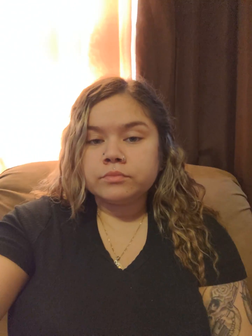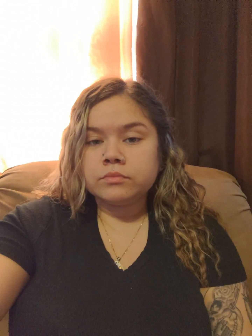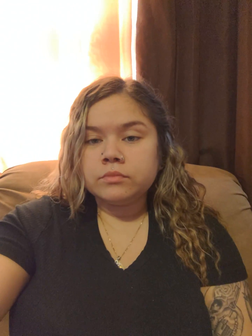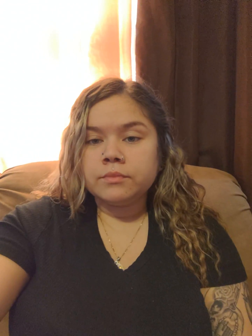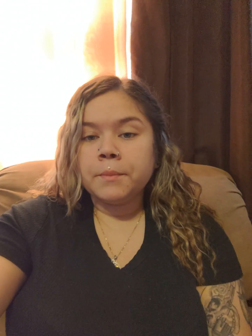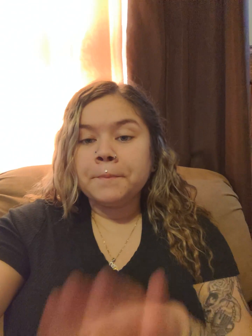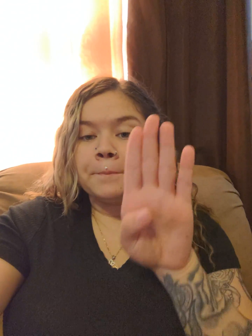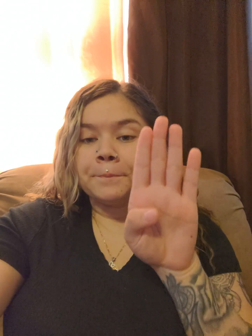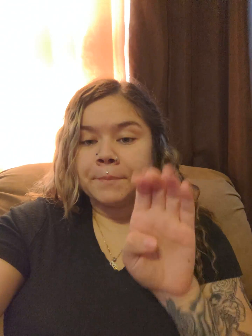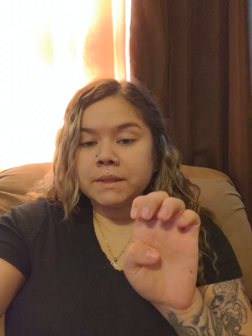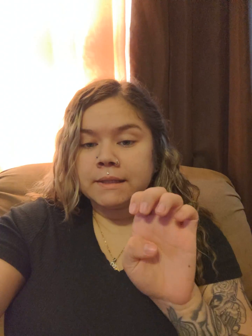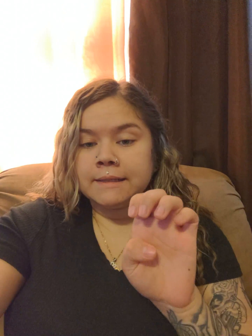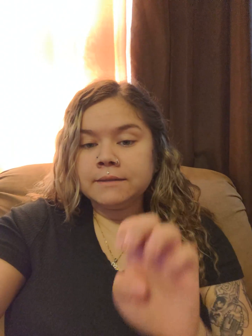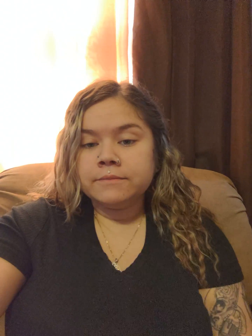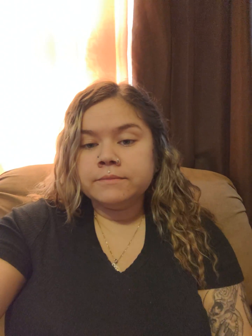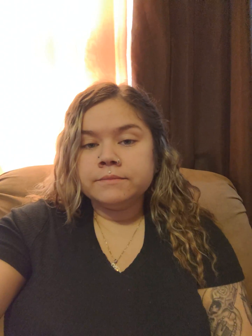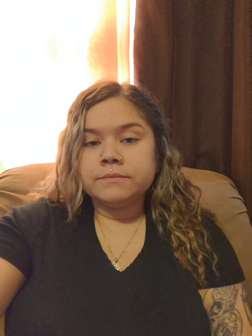be